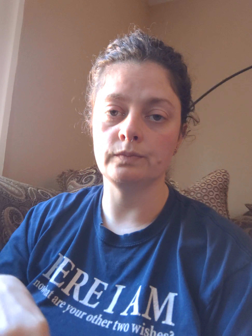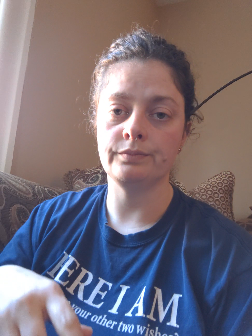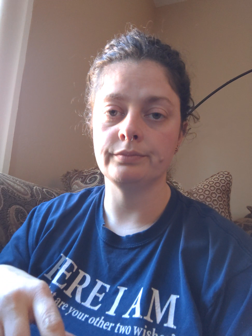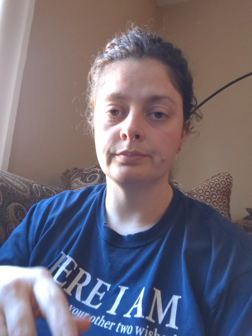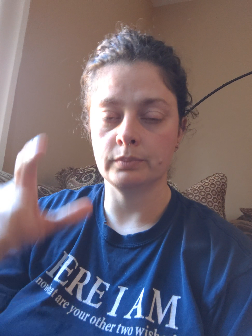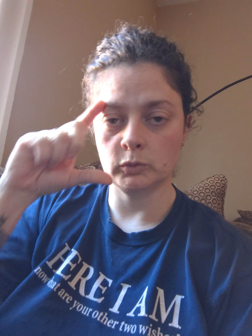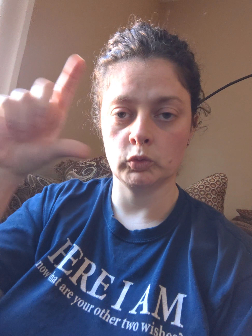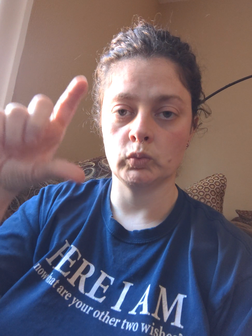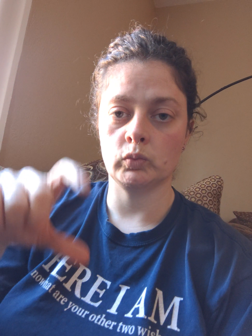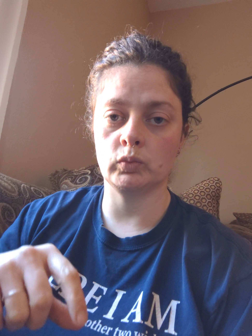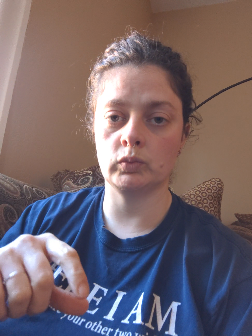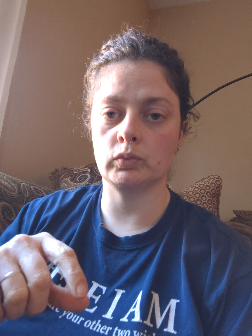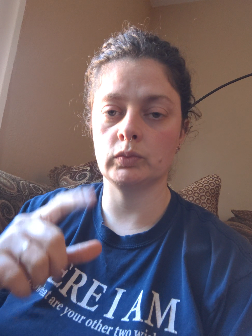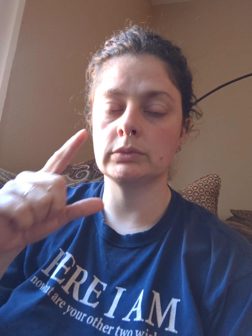moon